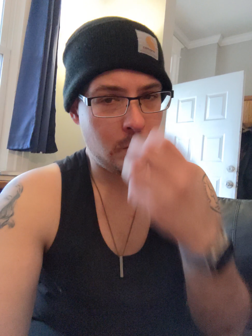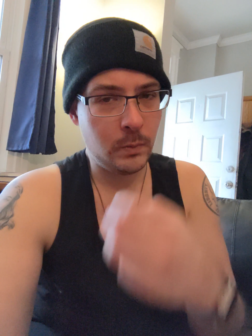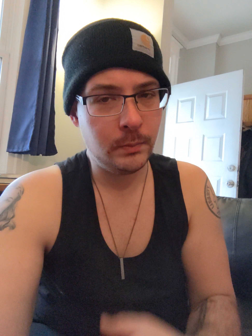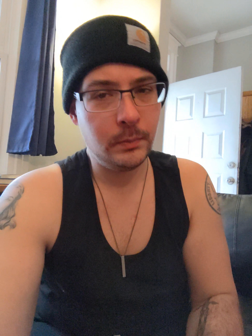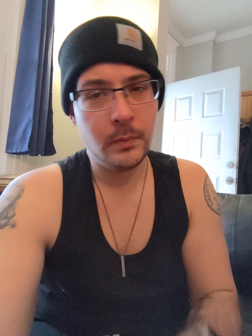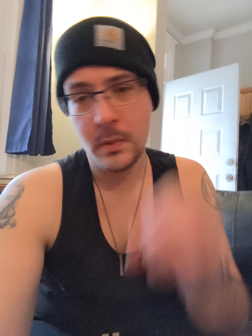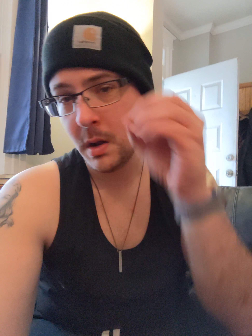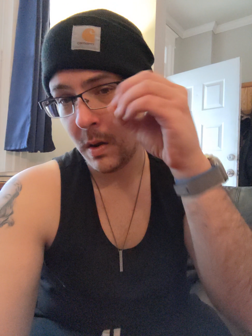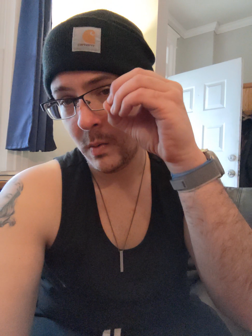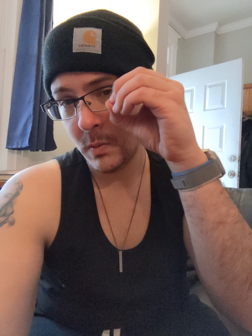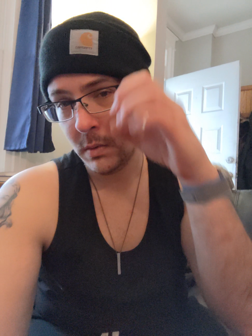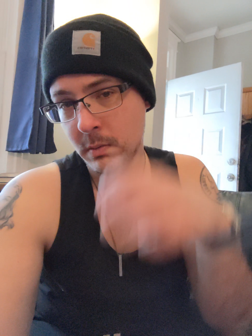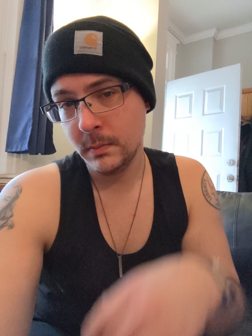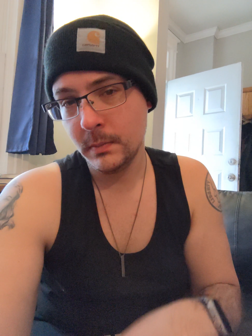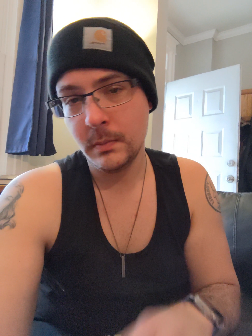owl